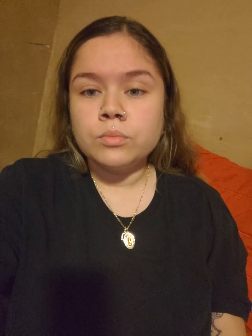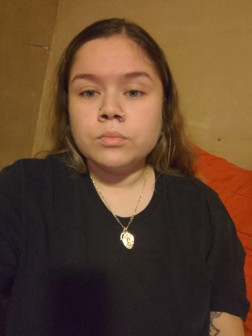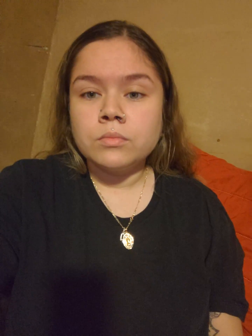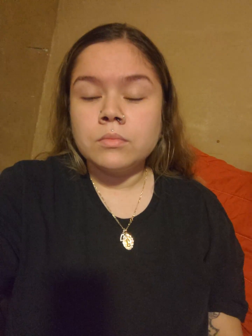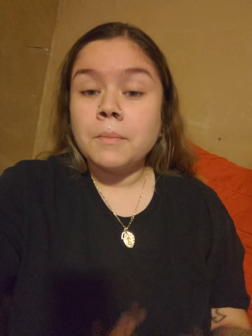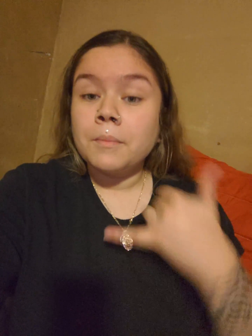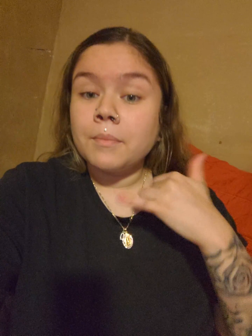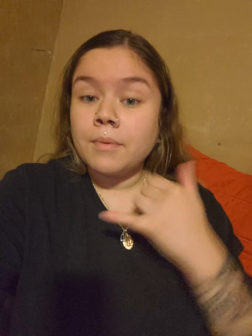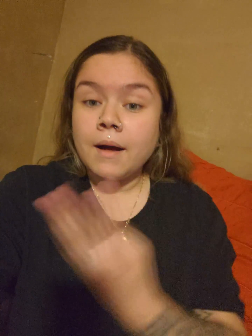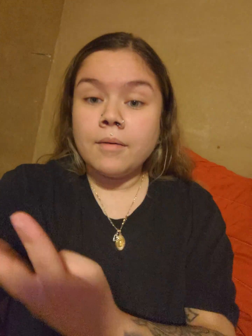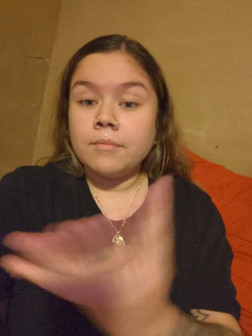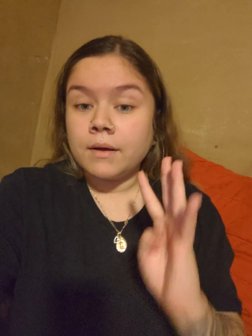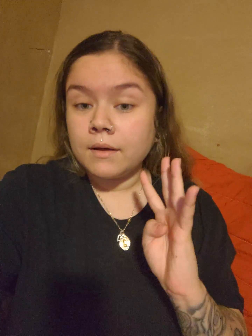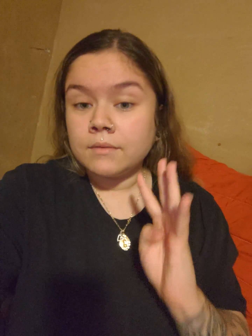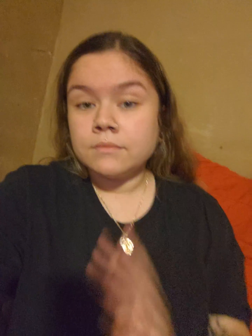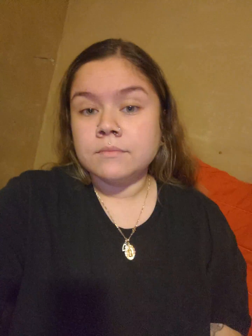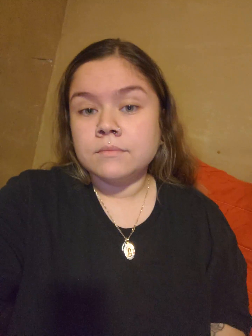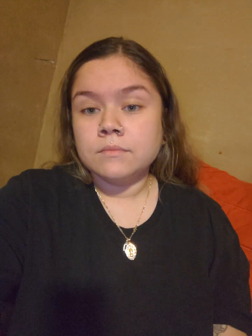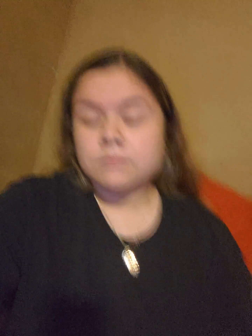playpen